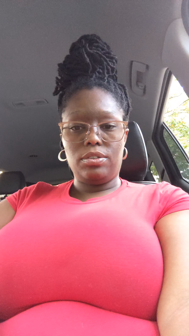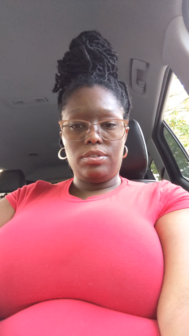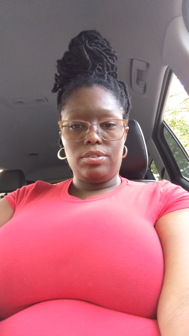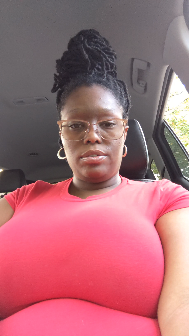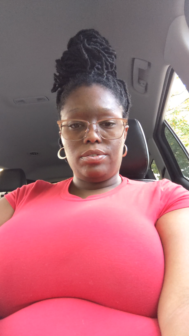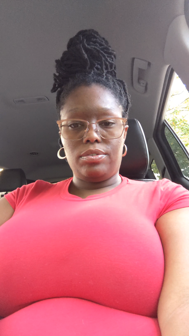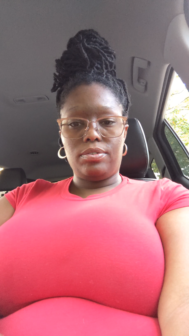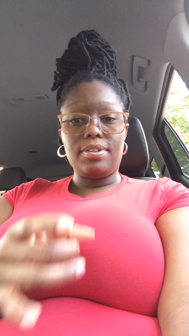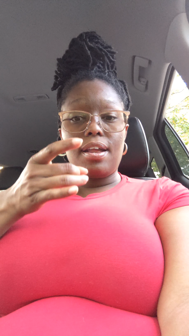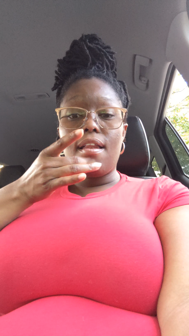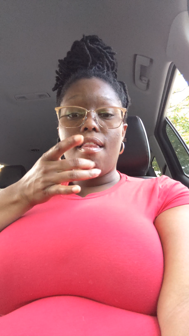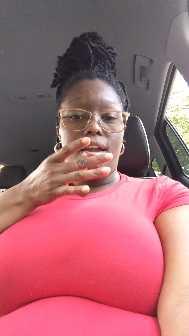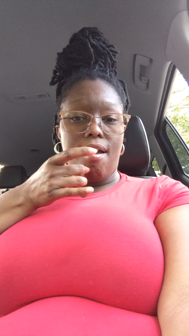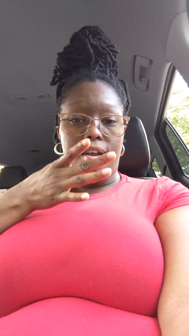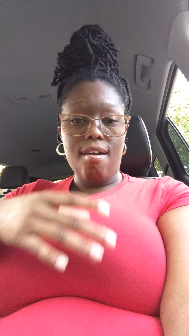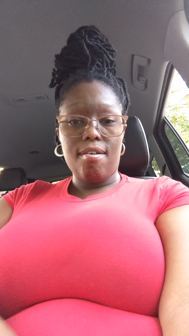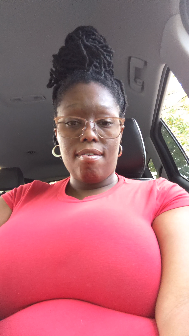light bulb